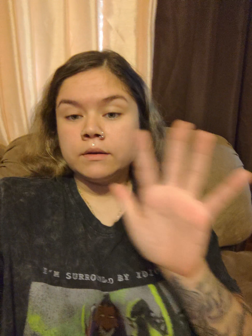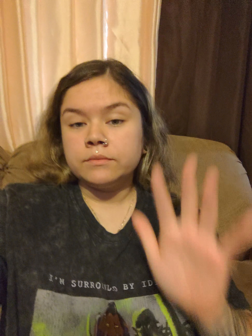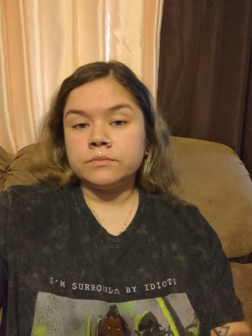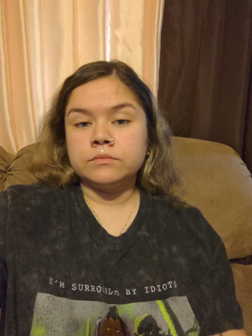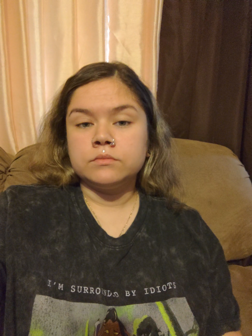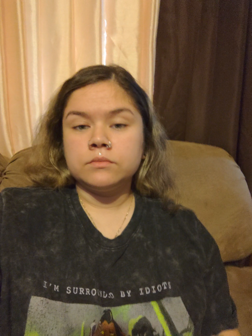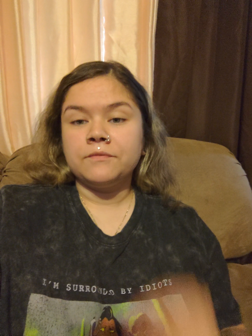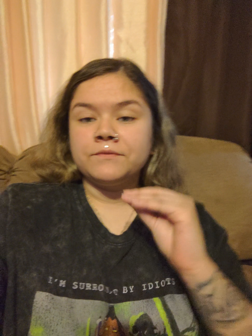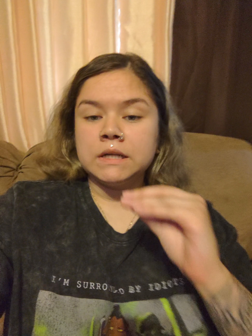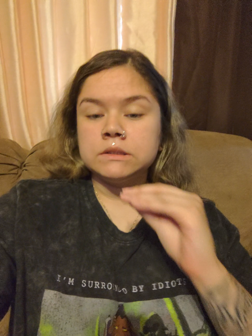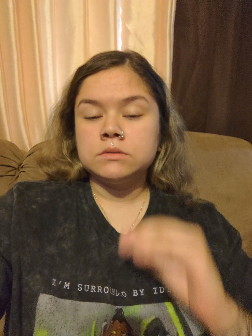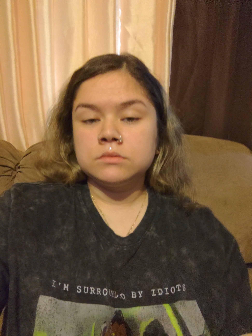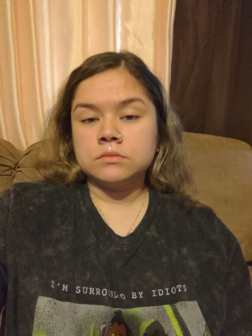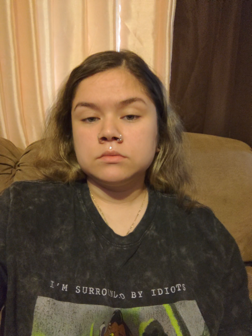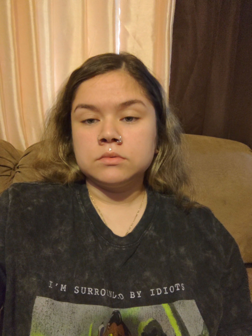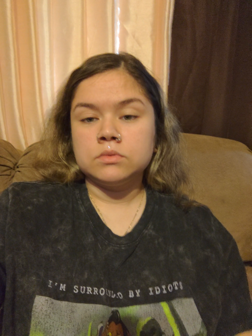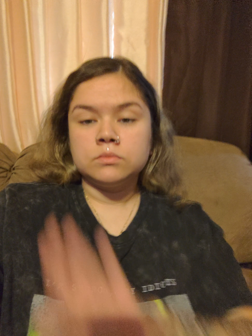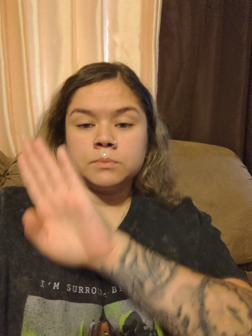fix